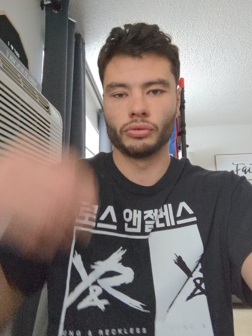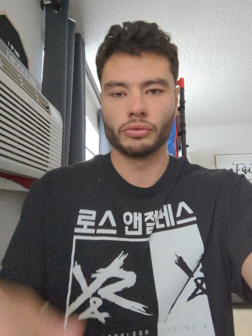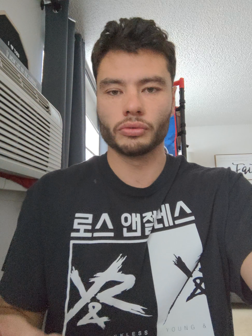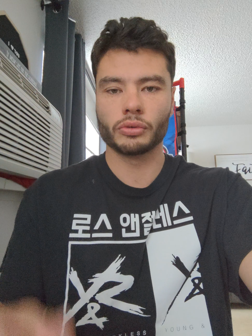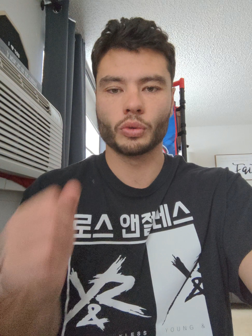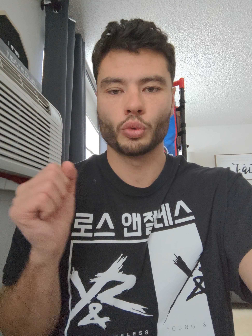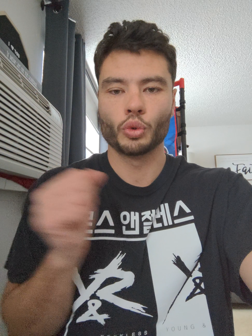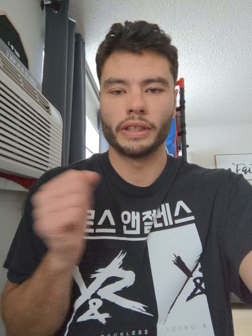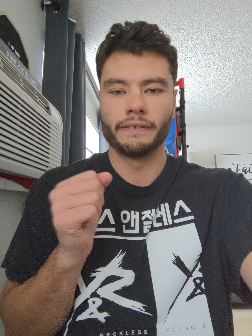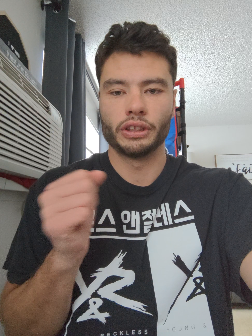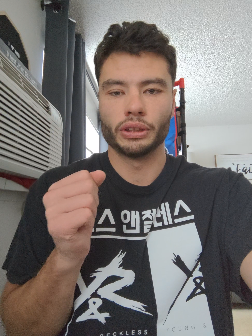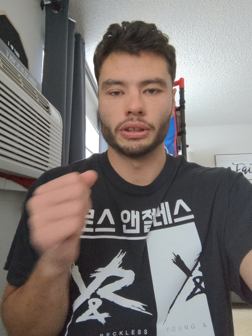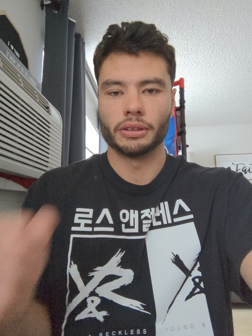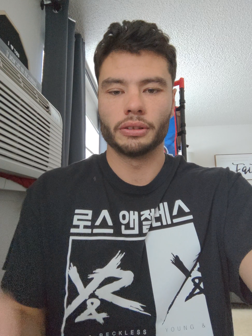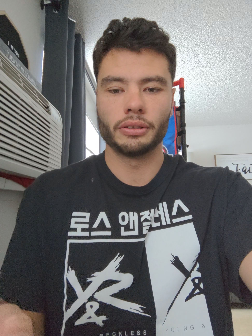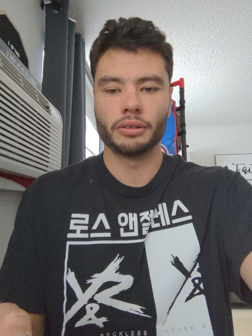refrigerator